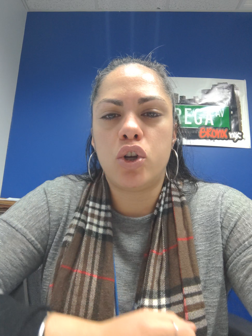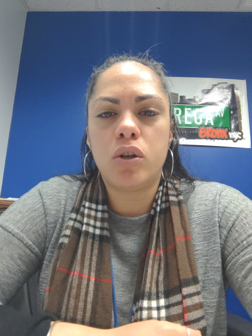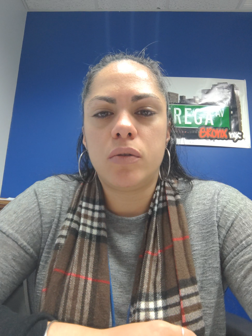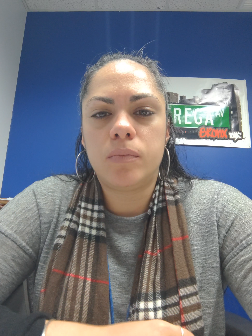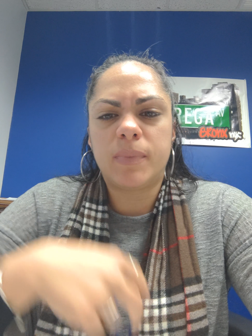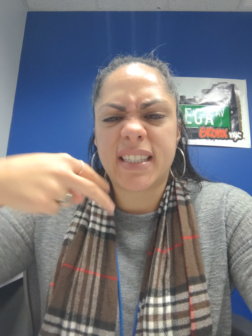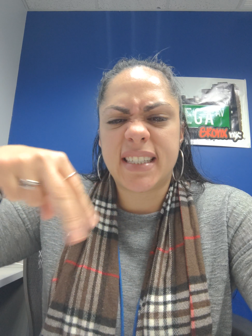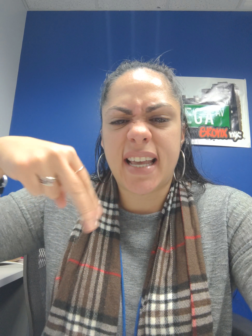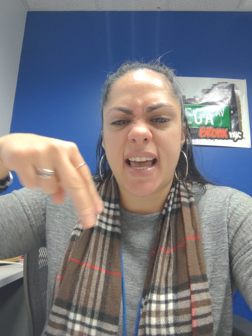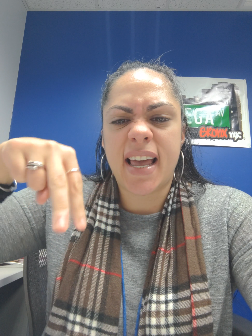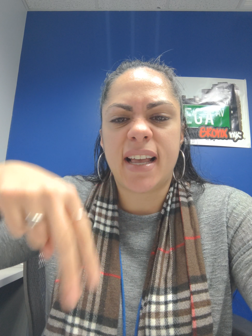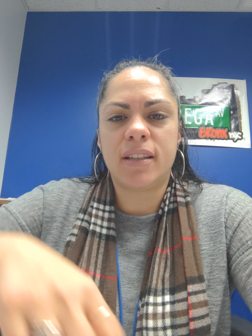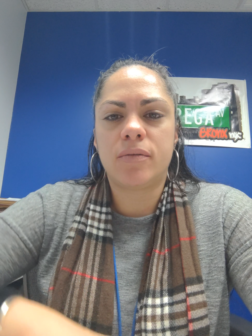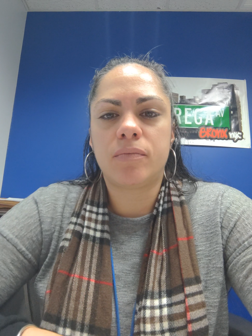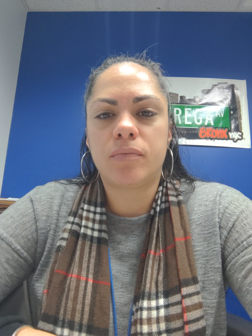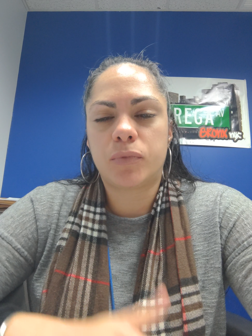dance